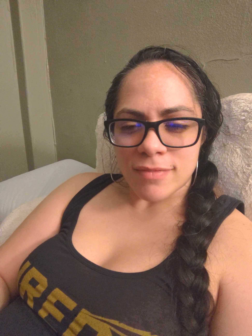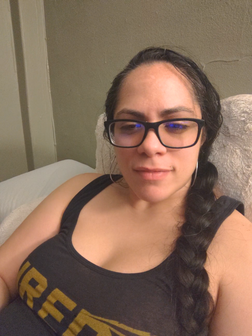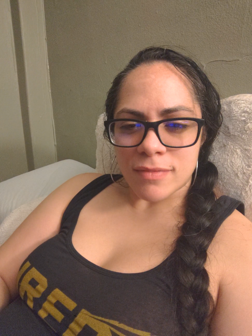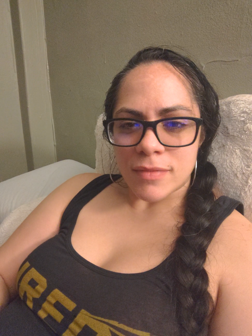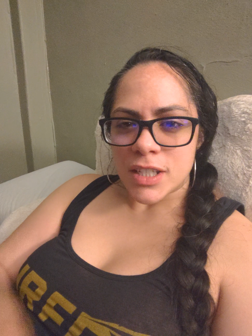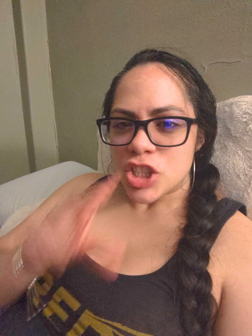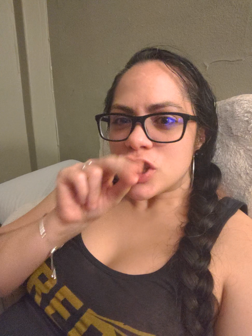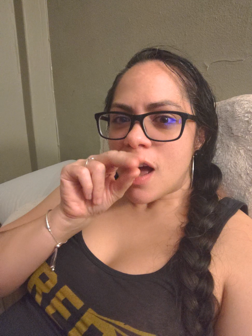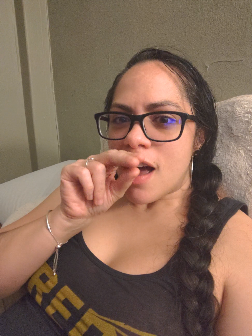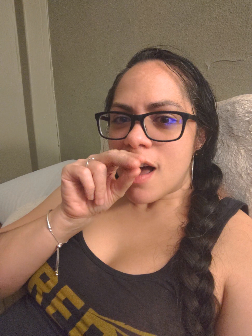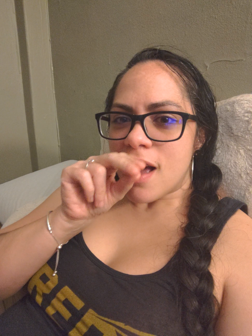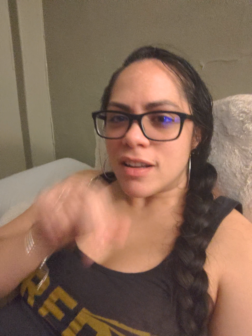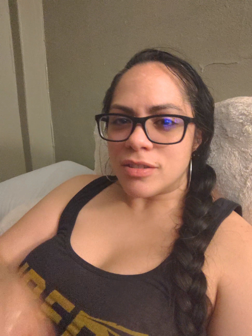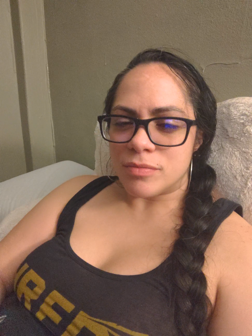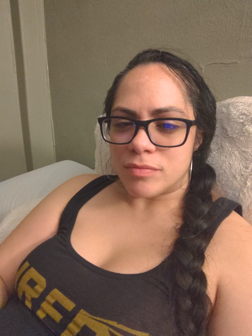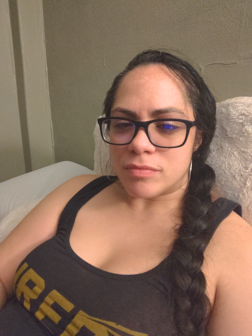duck